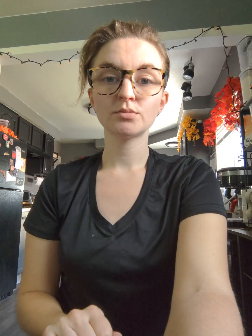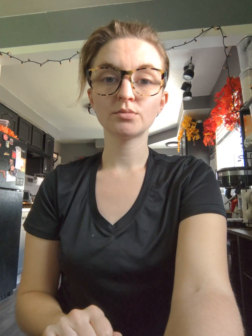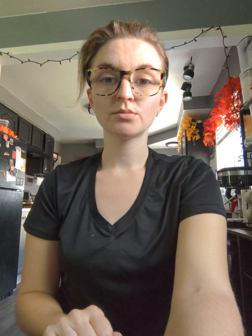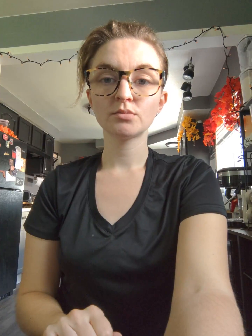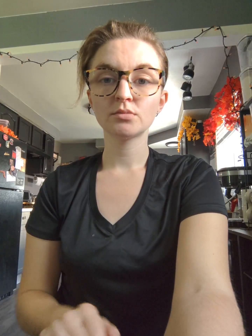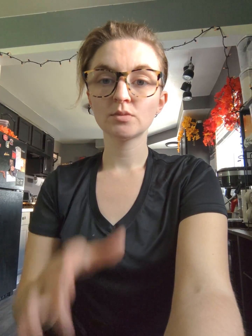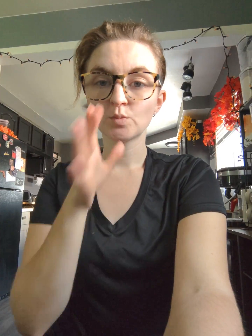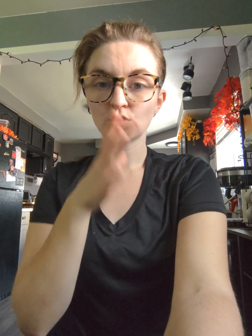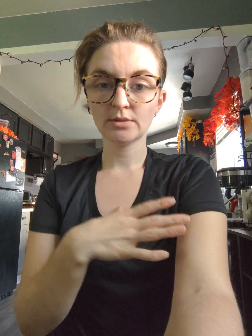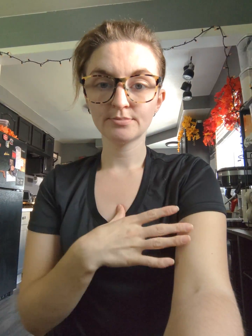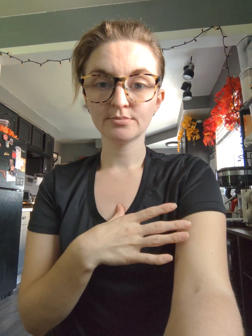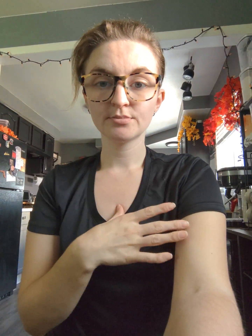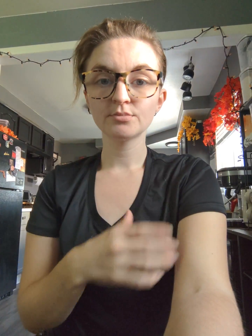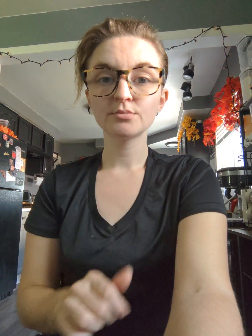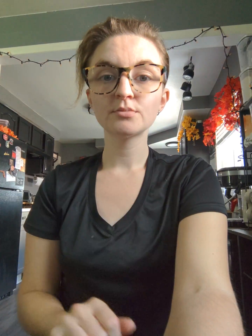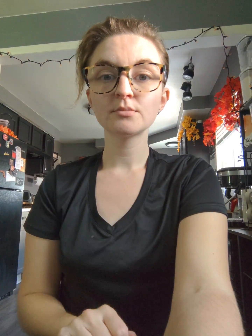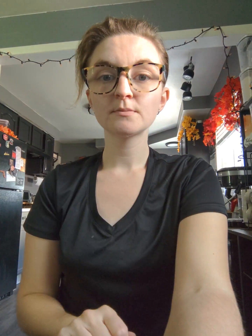lady